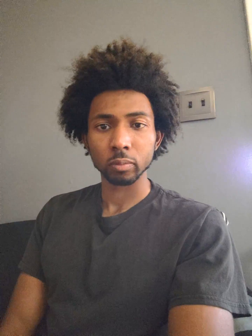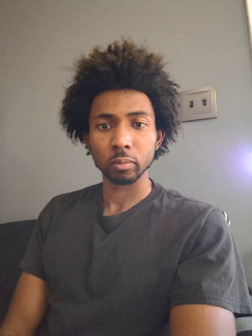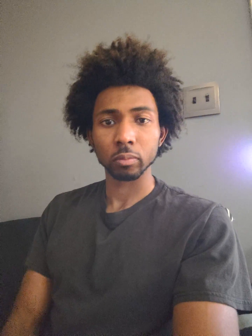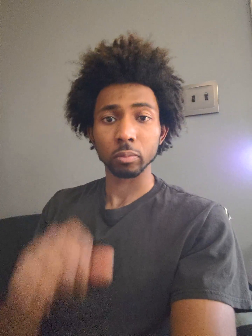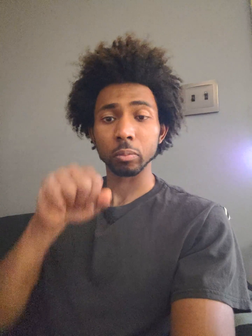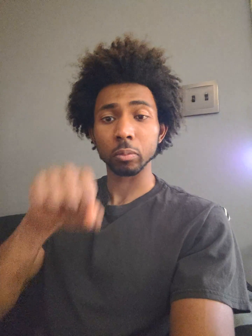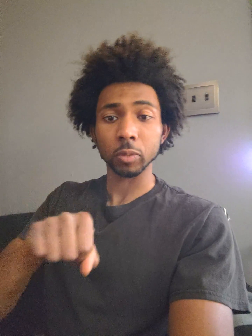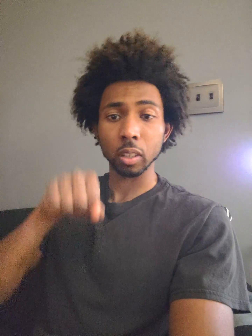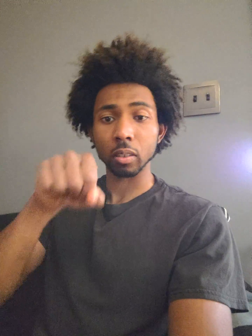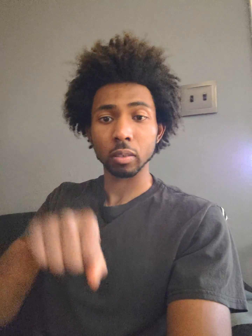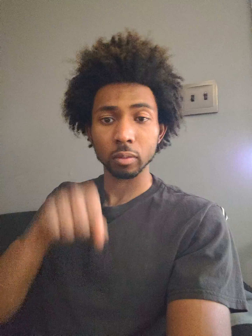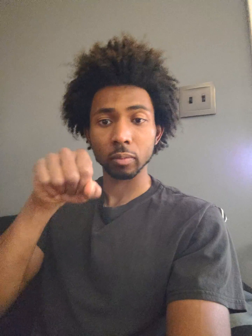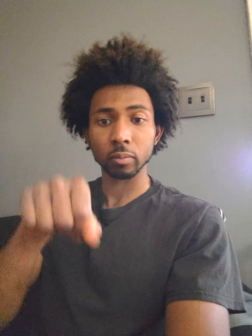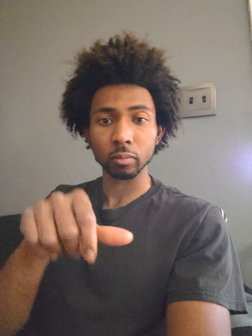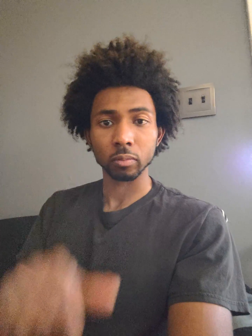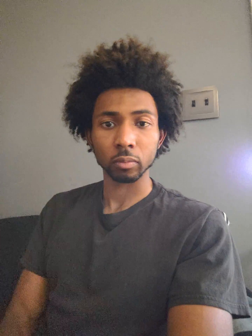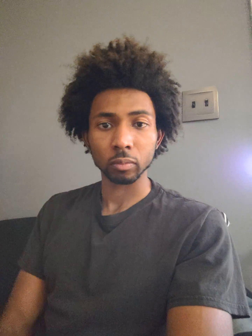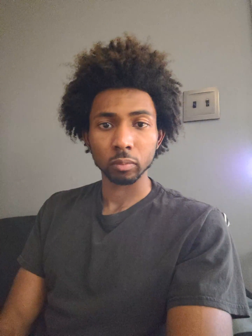bicycle